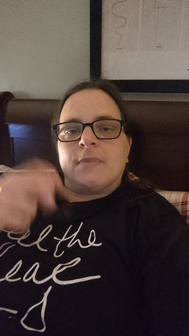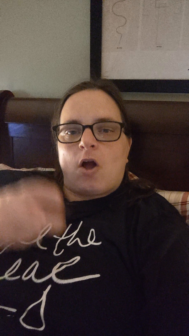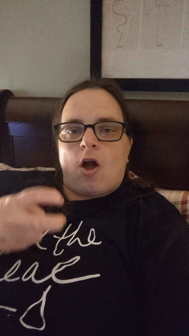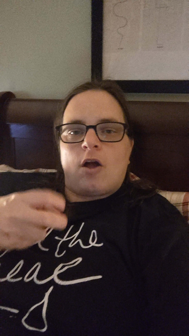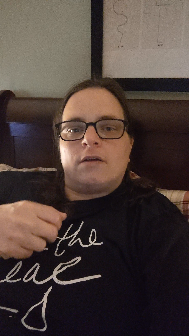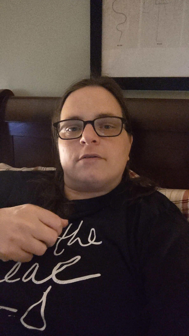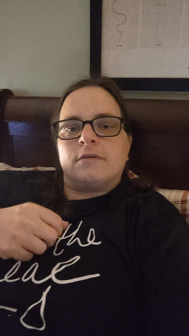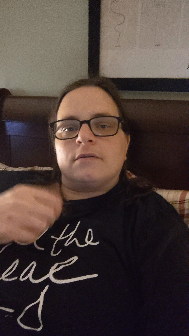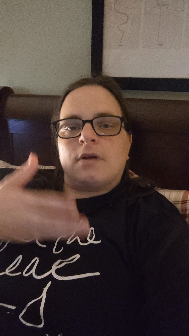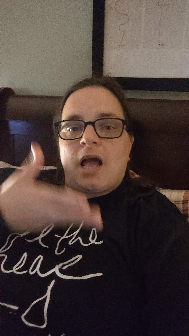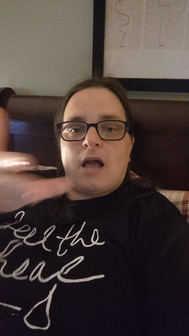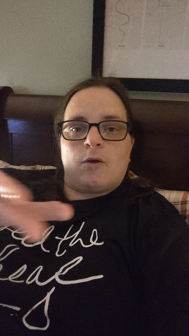carry